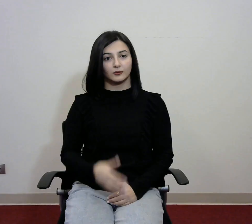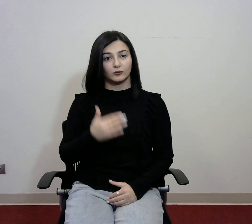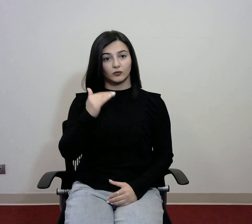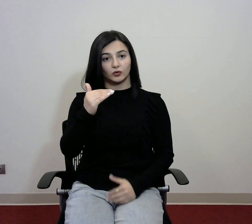siz